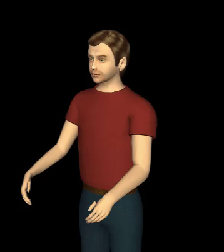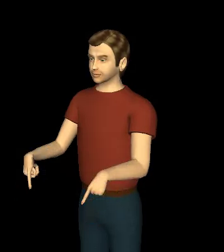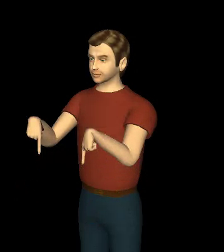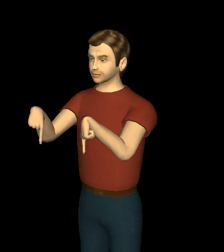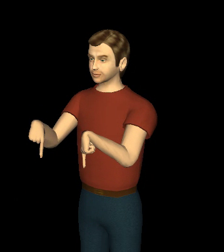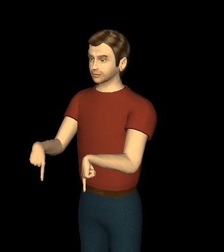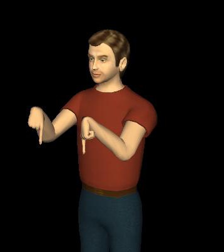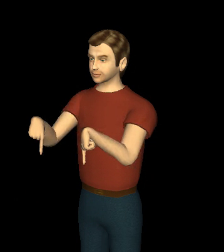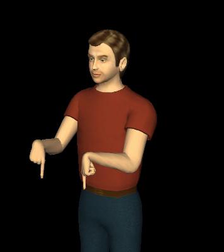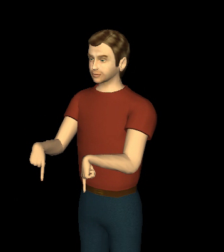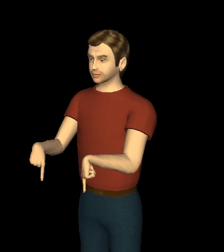وزير